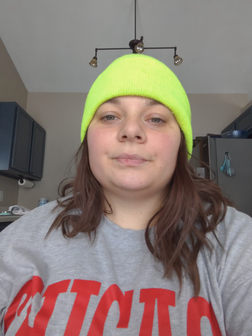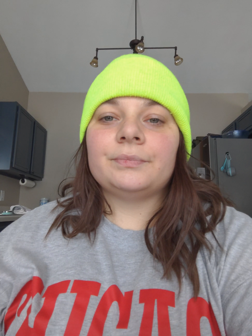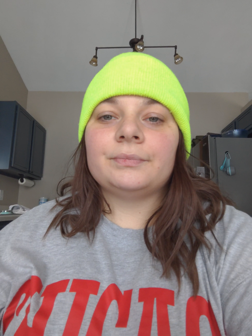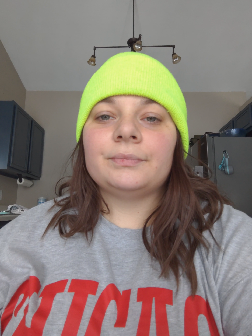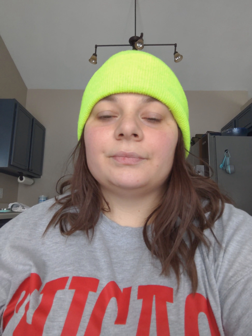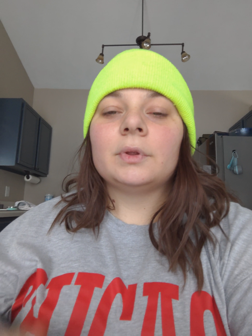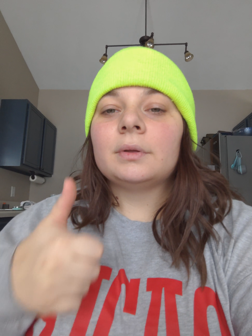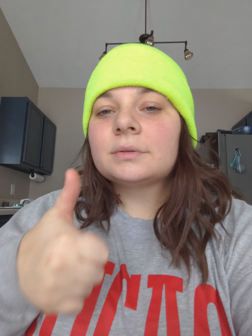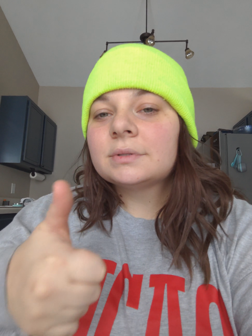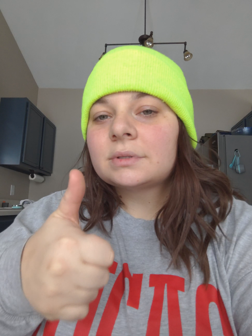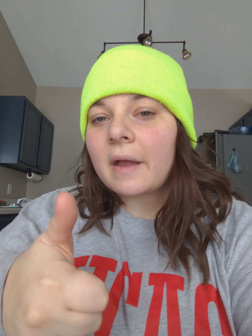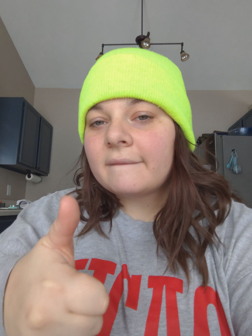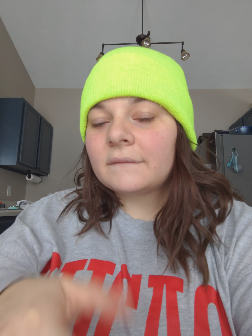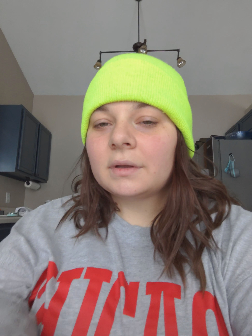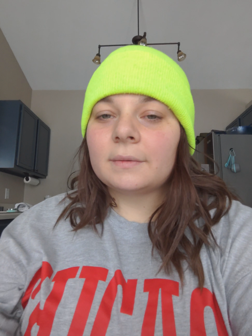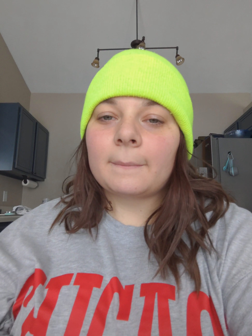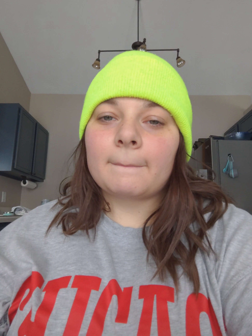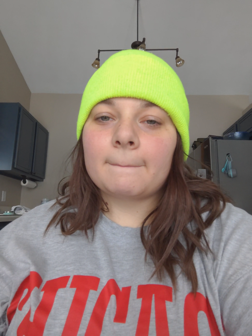yourself